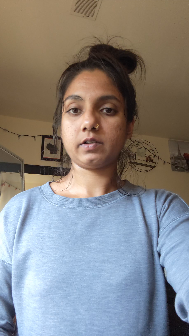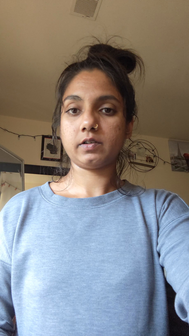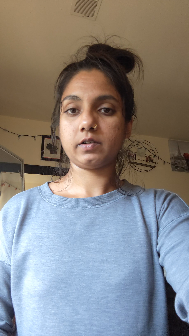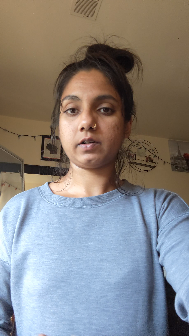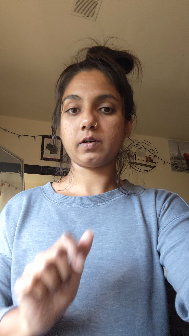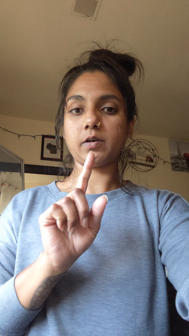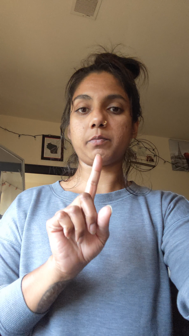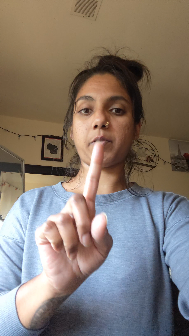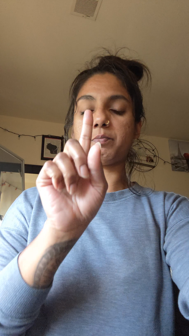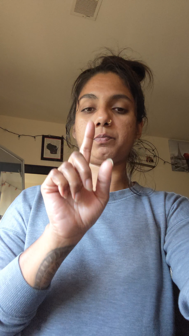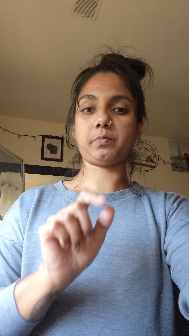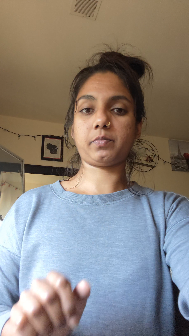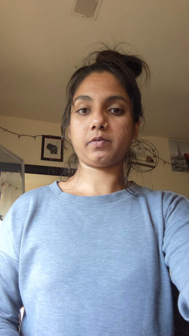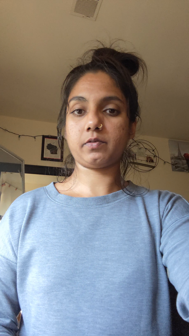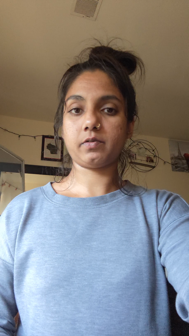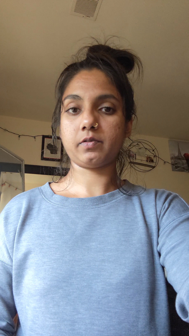bump